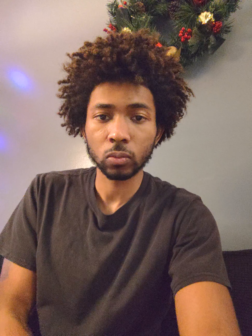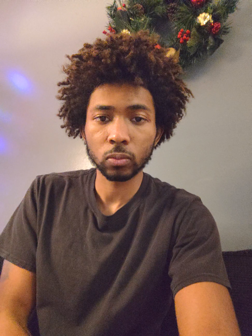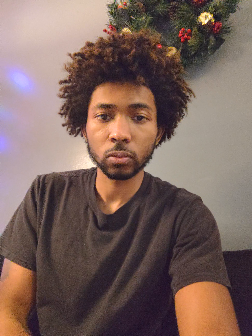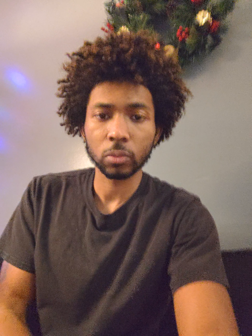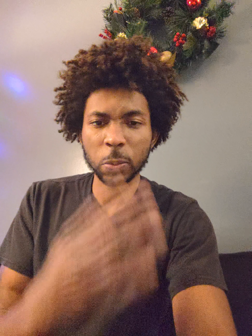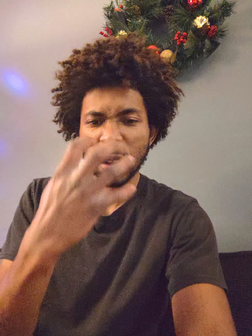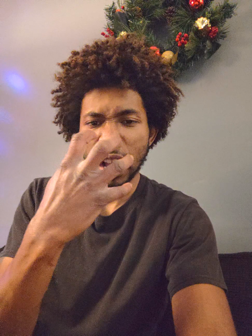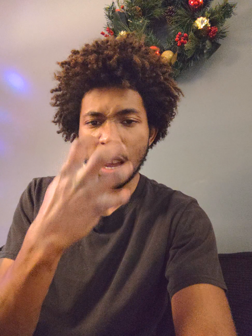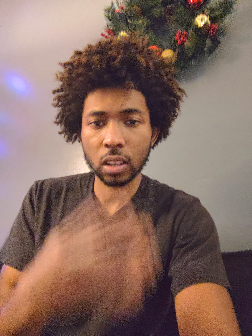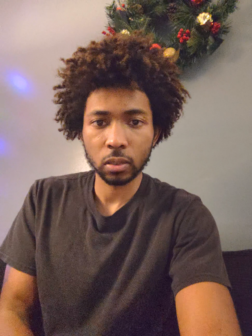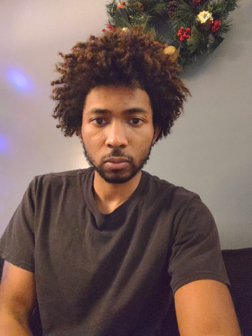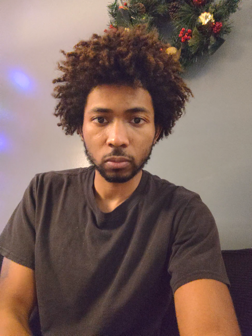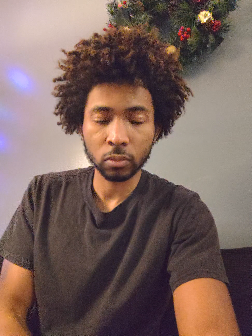mad